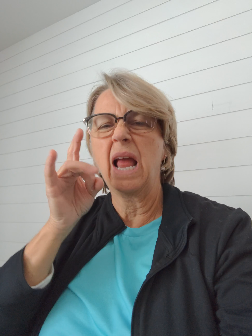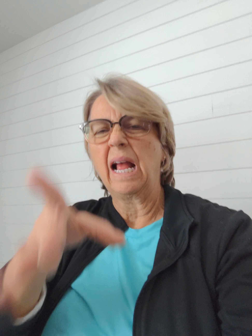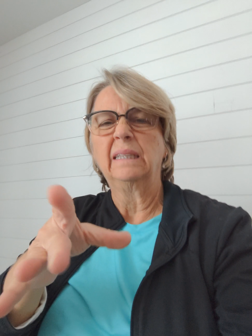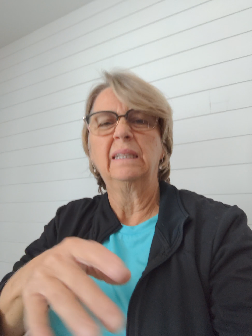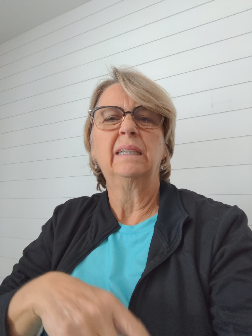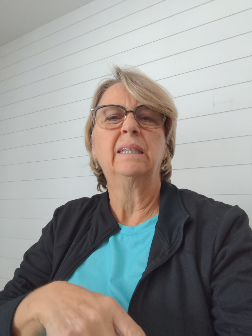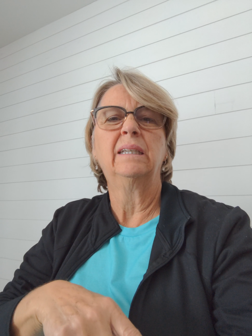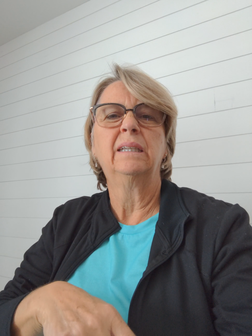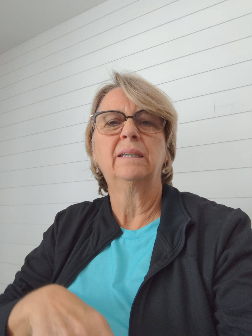hate